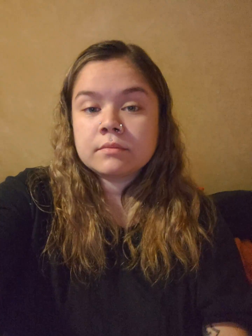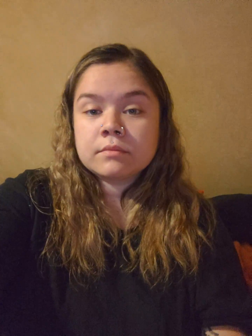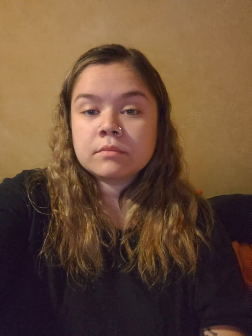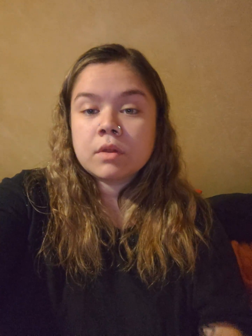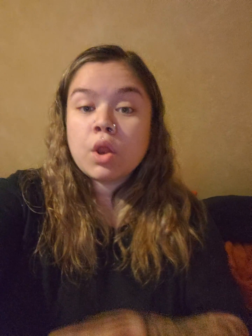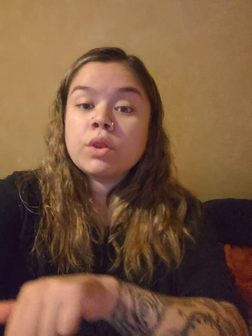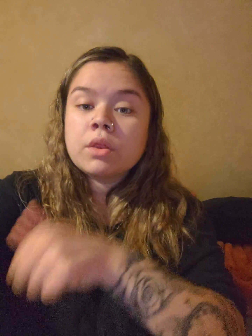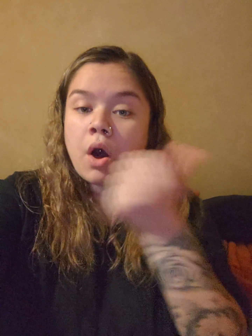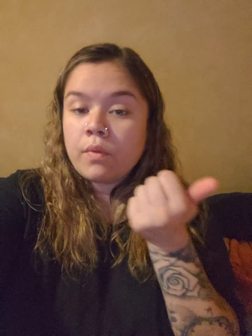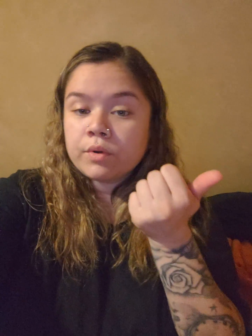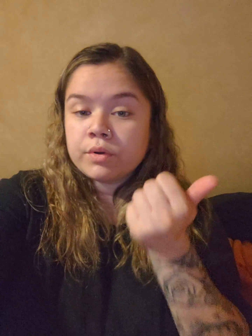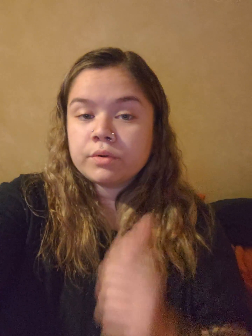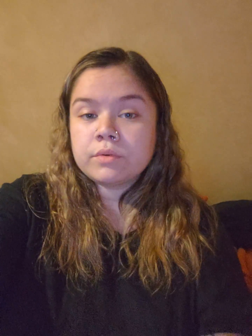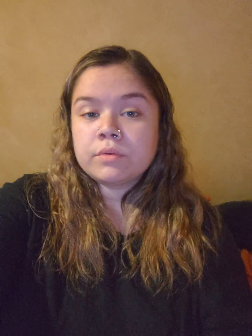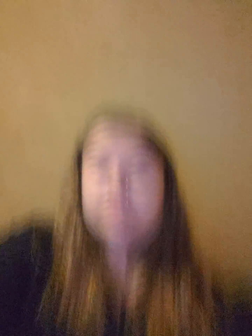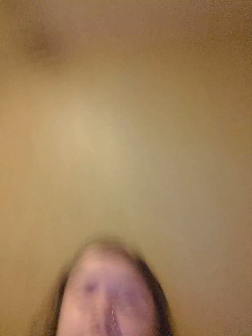other